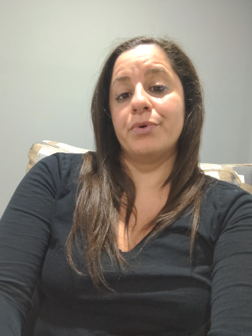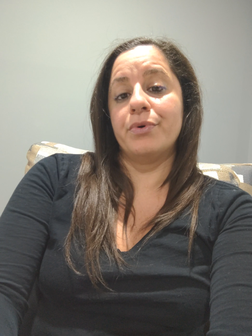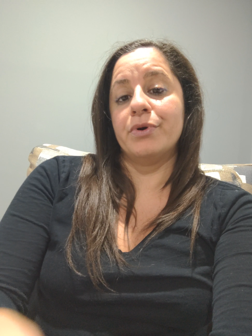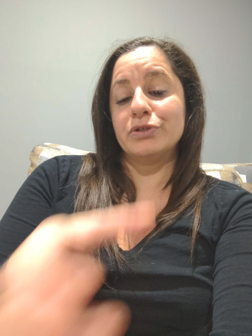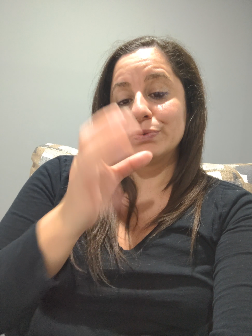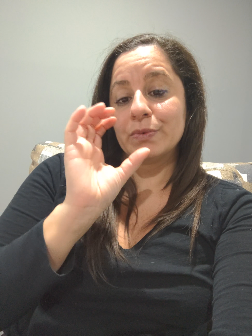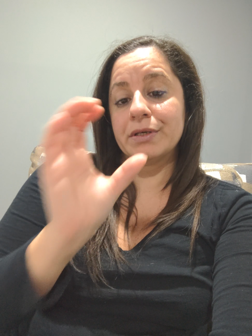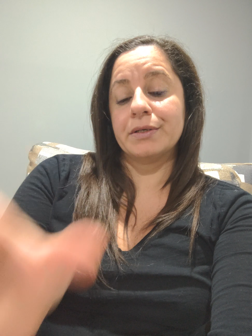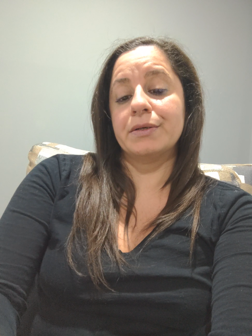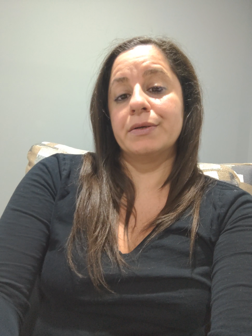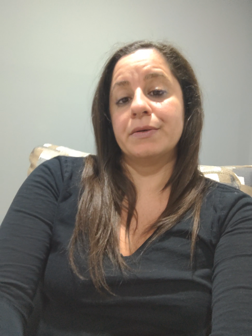drink